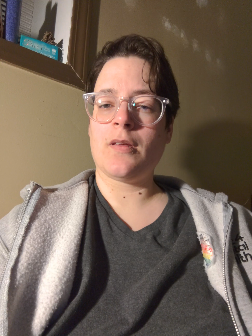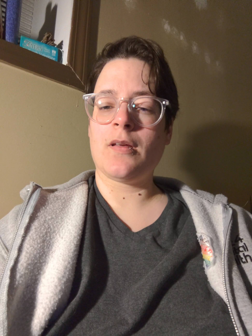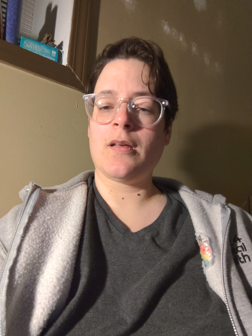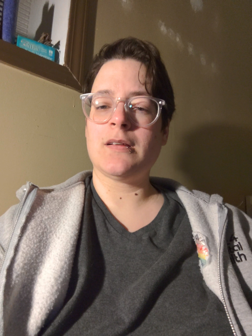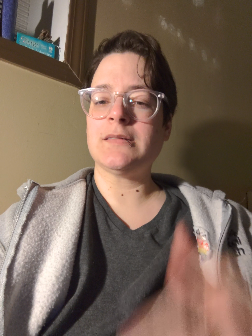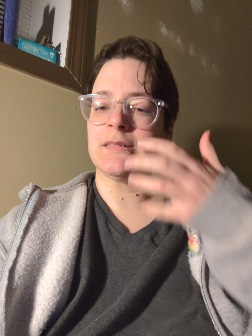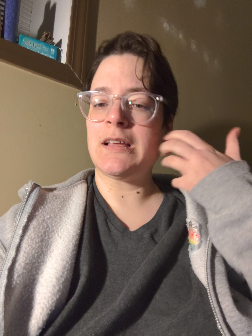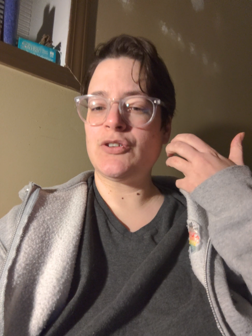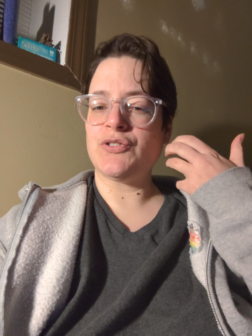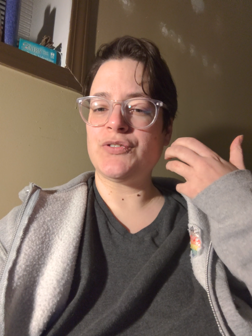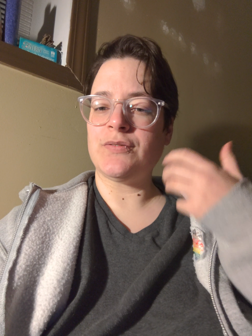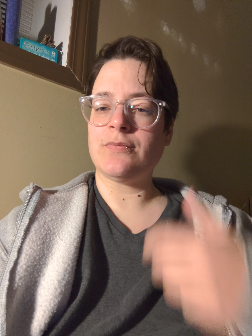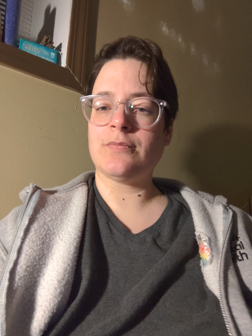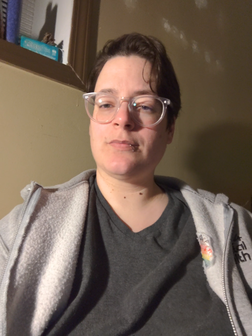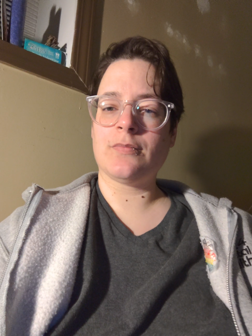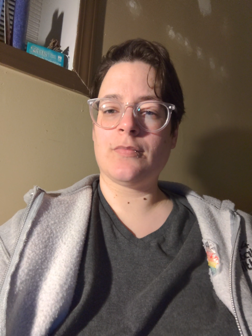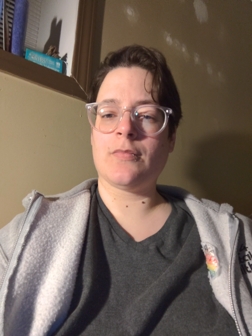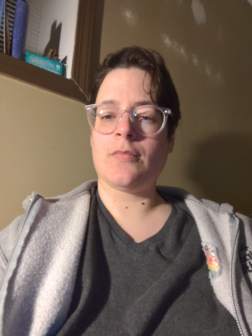tiger